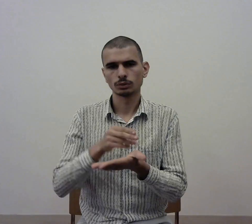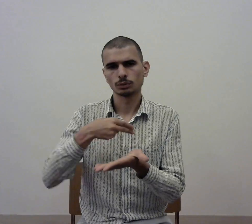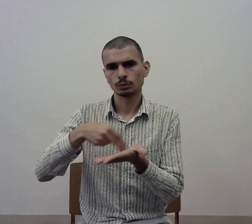almaq